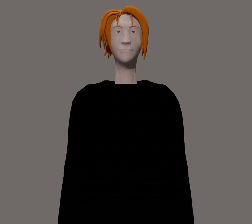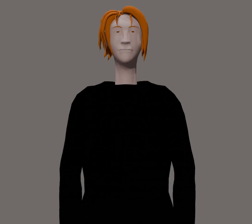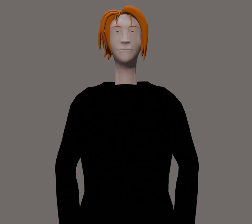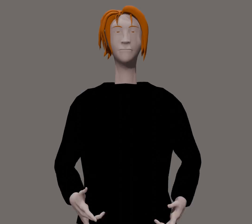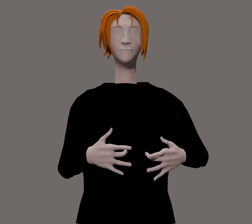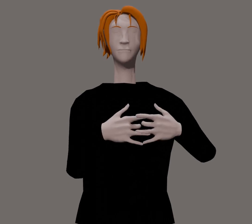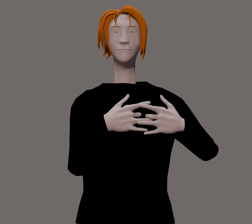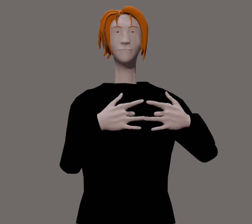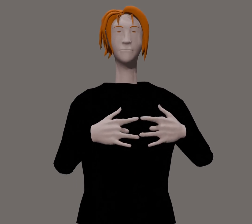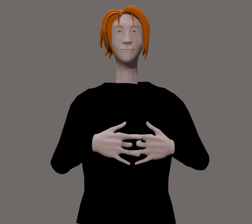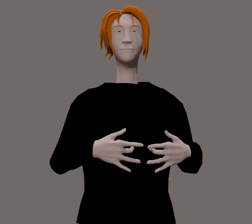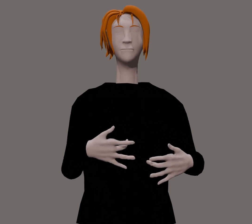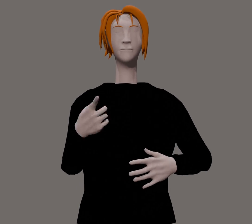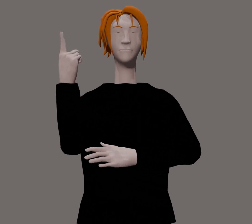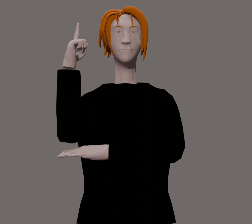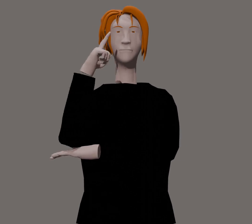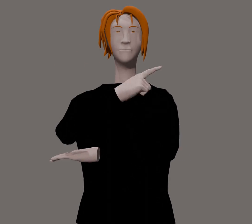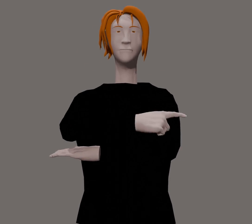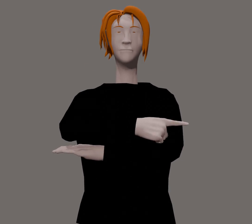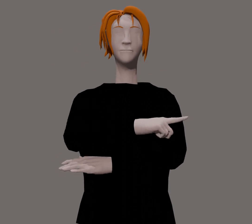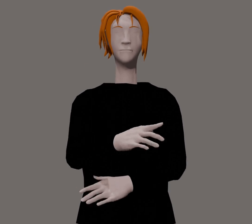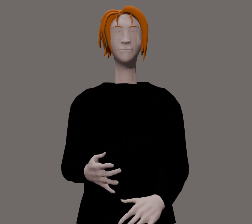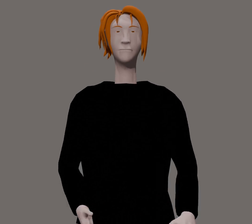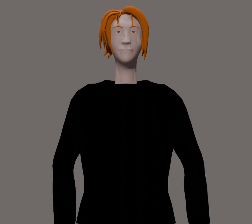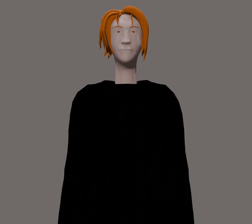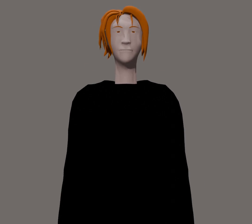Valentine s Day